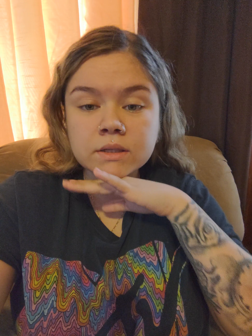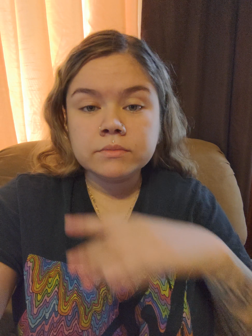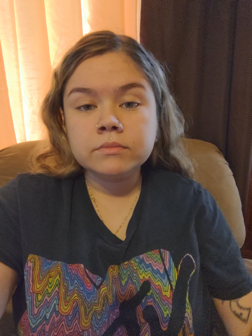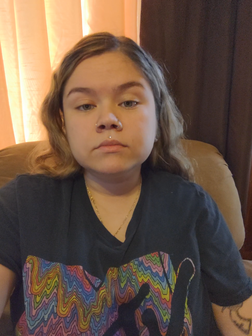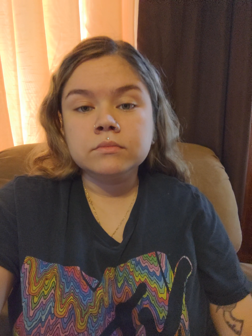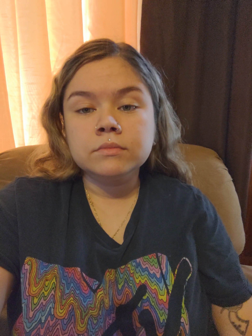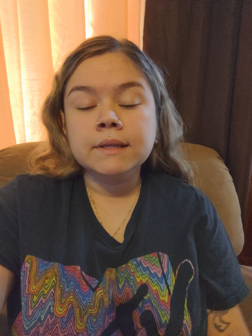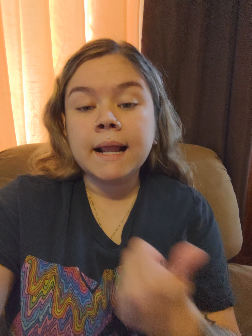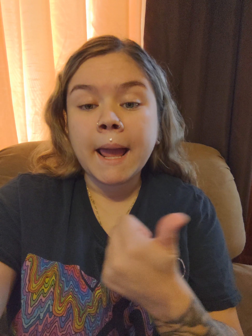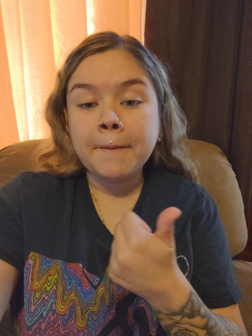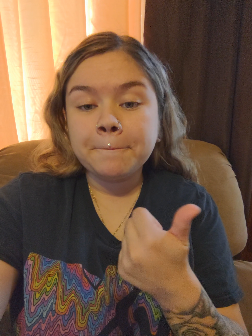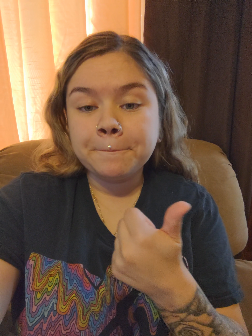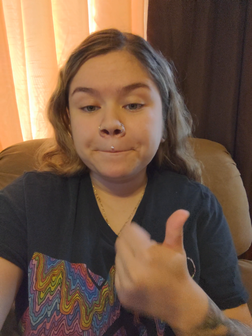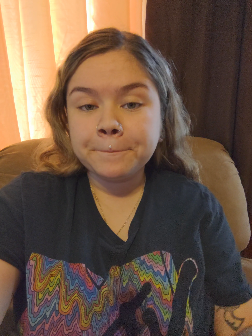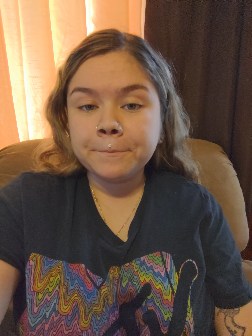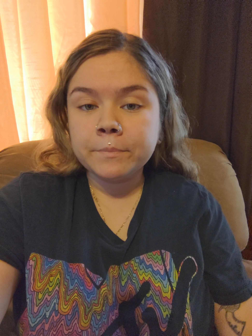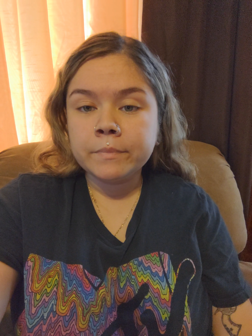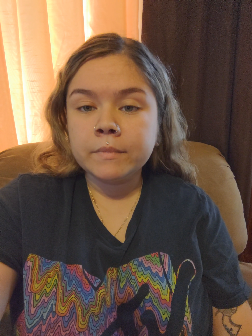game